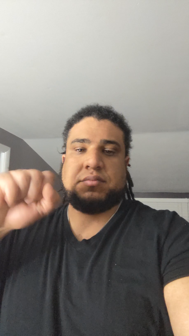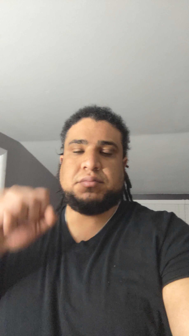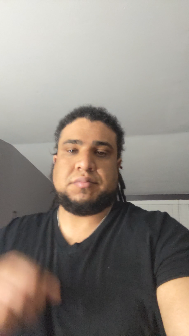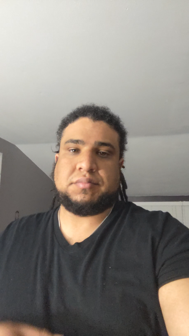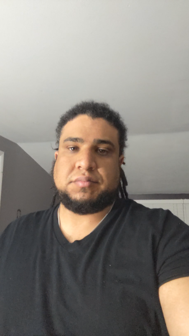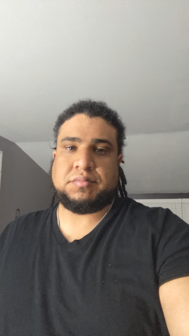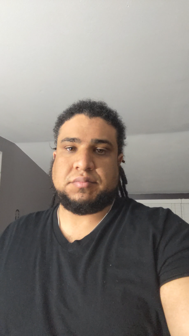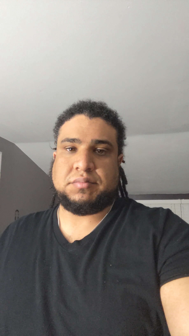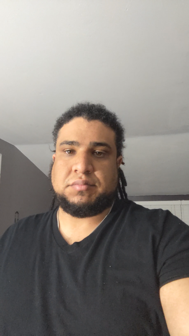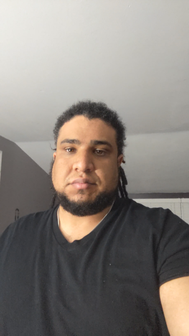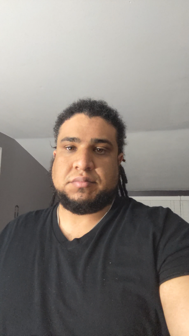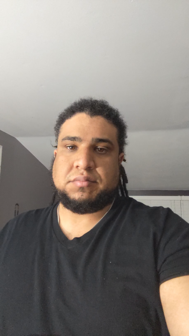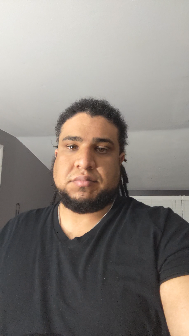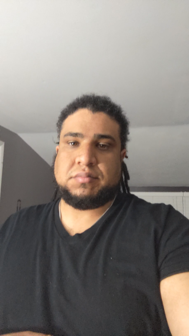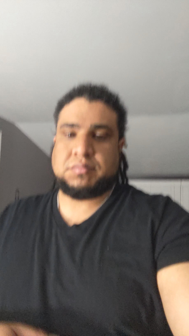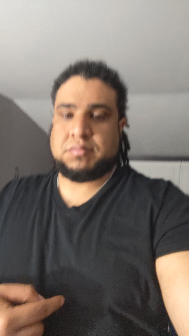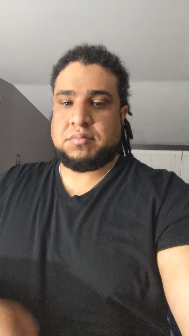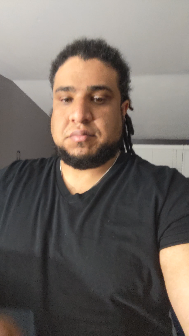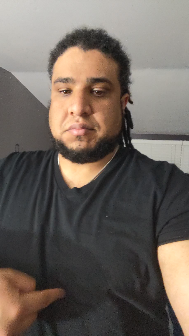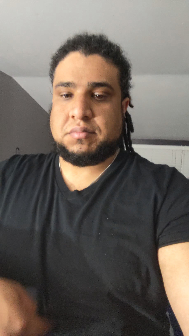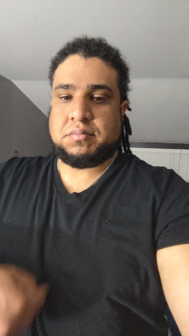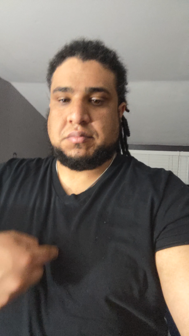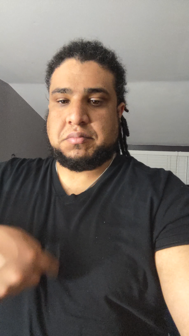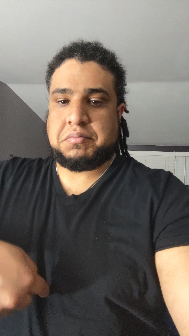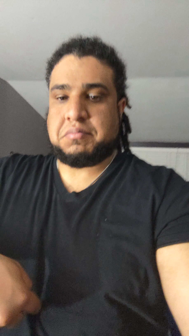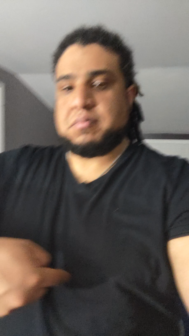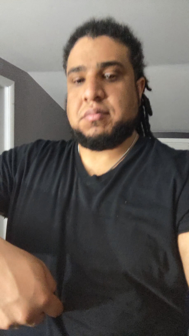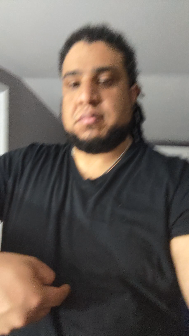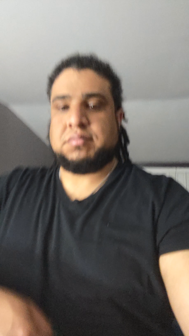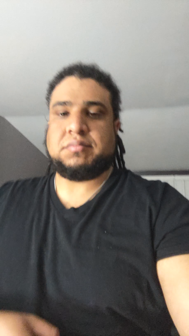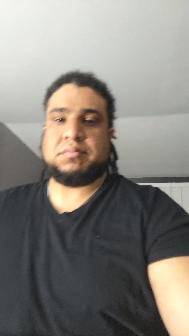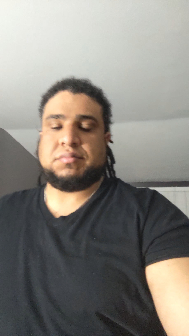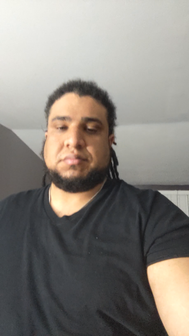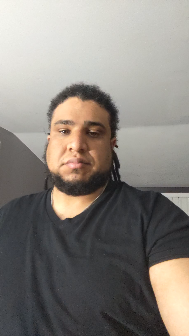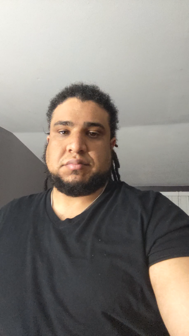belly button